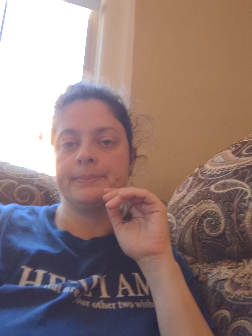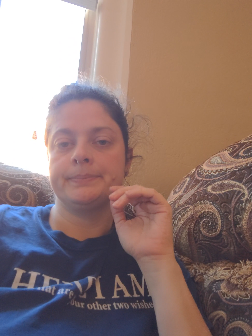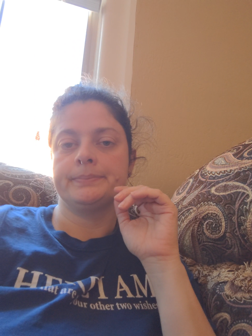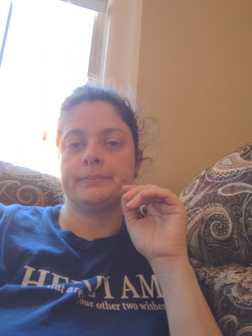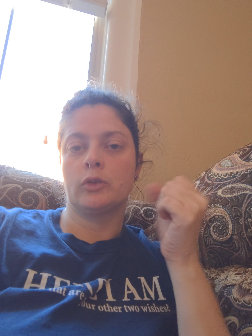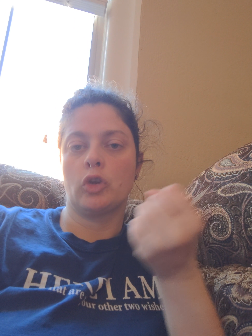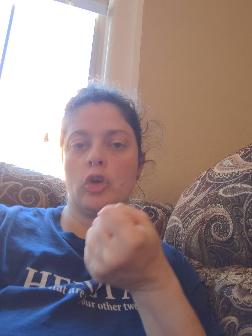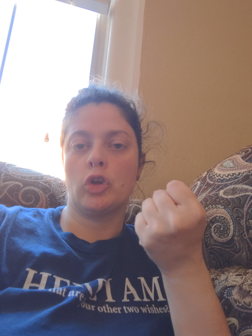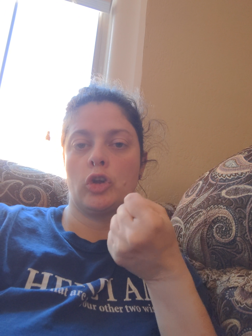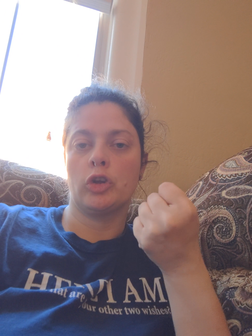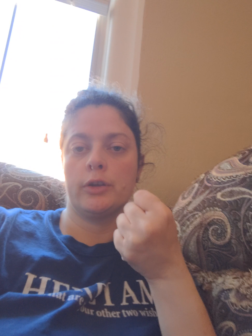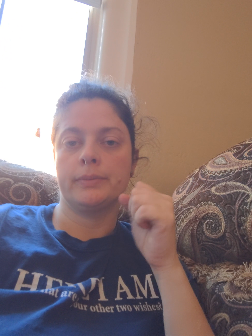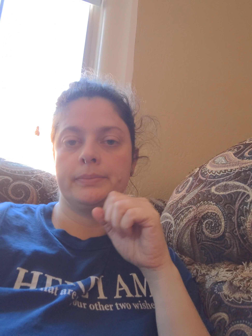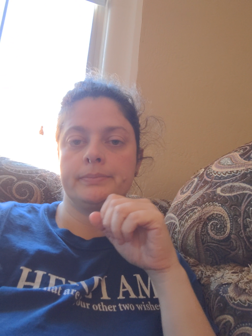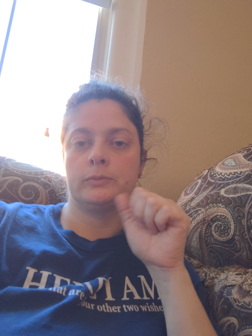car